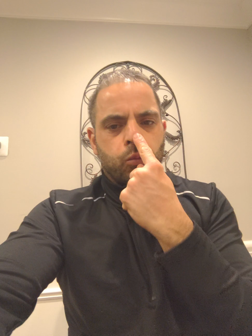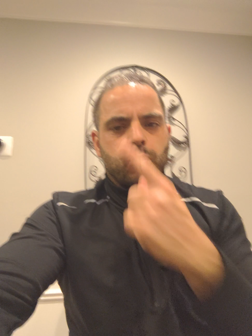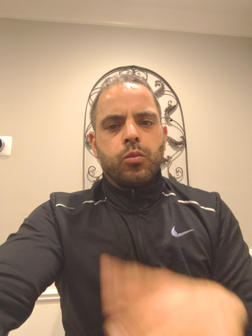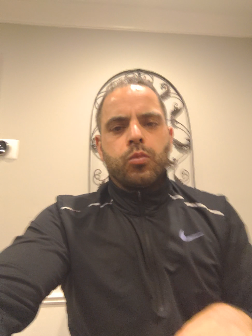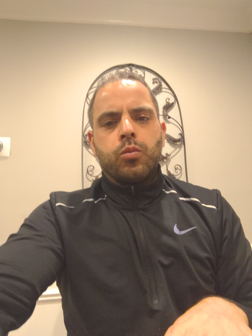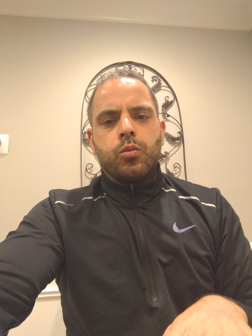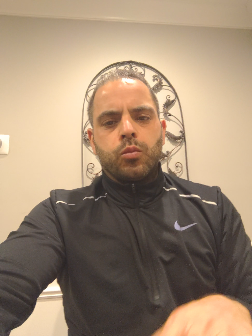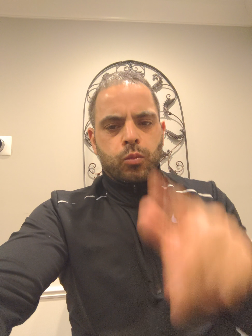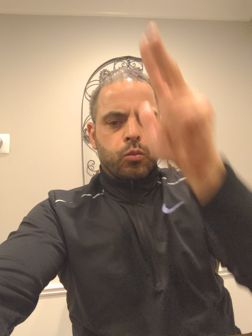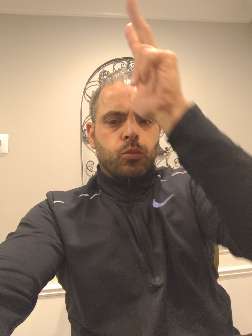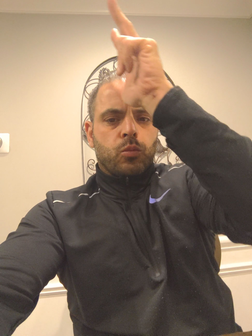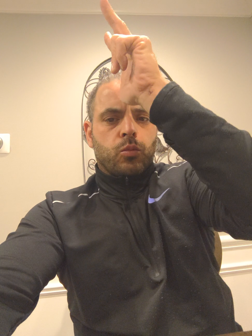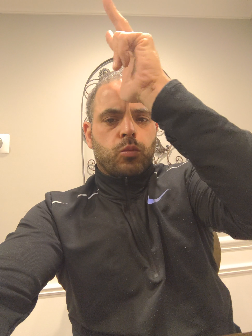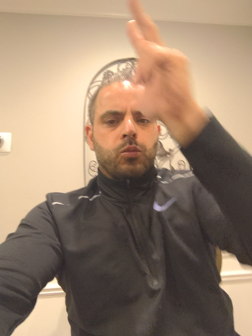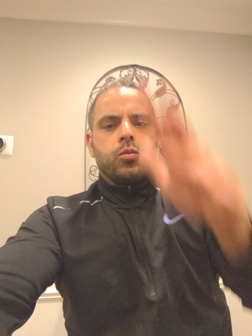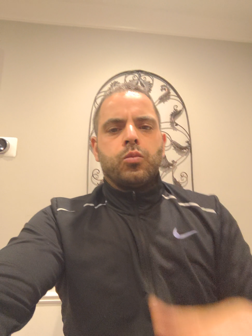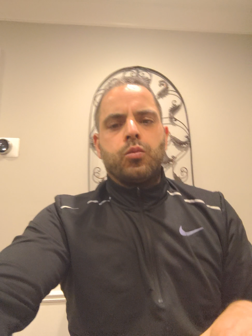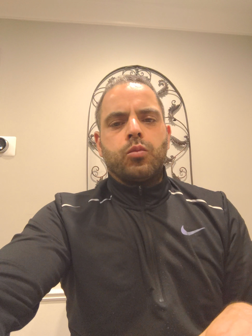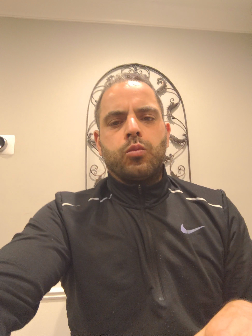hen